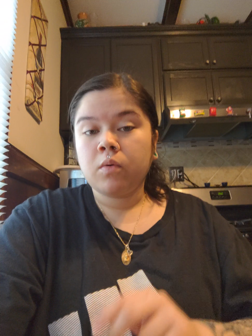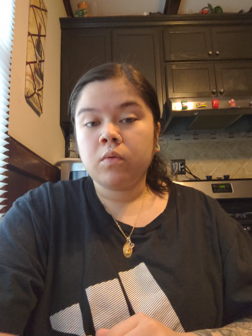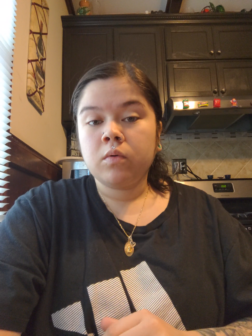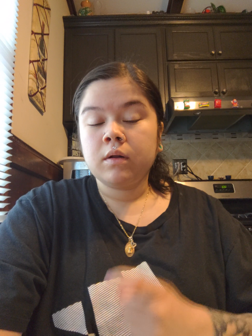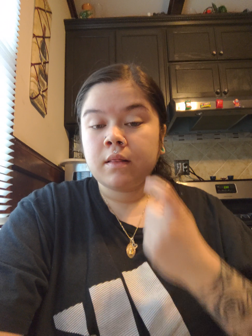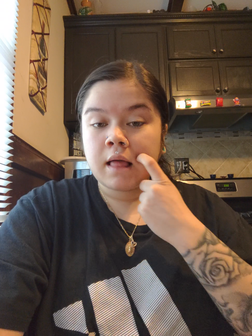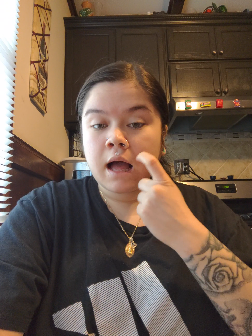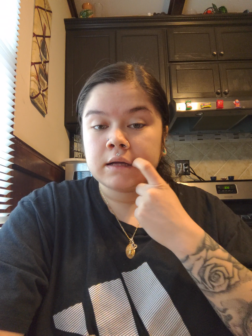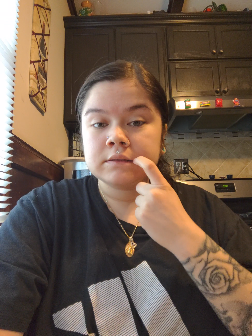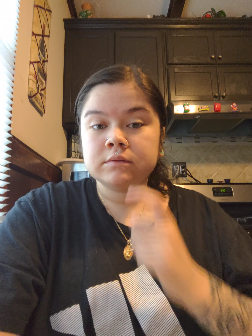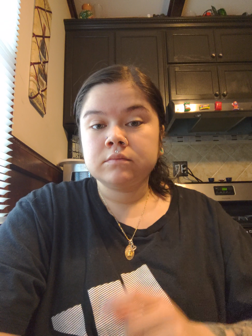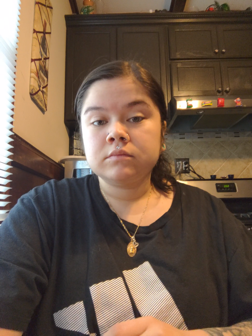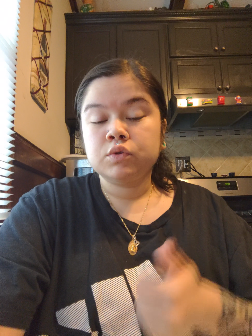window